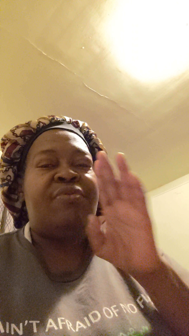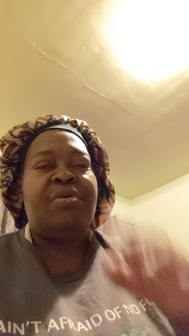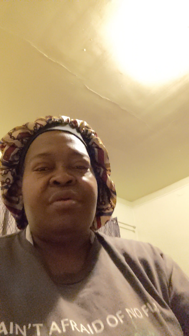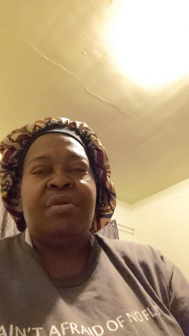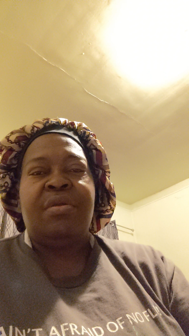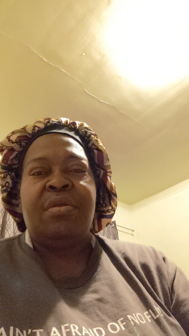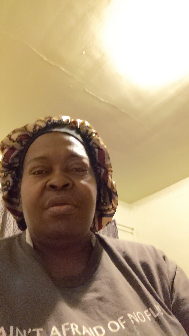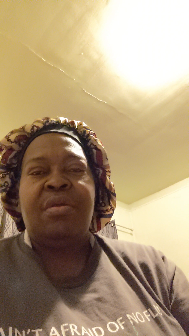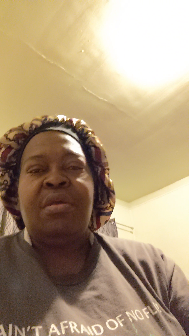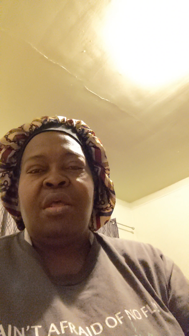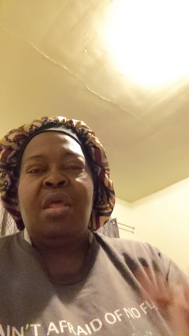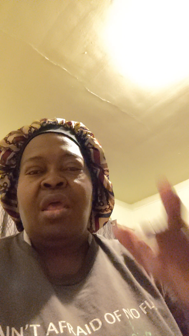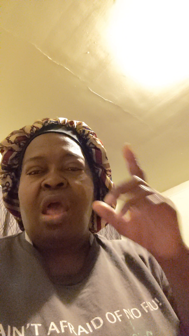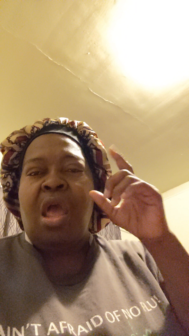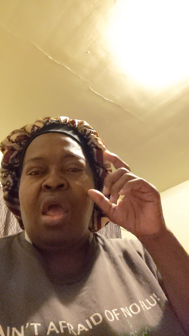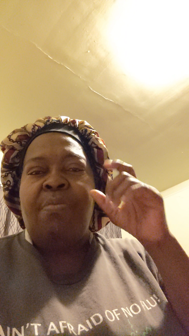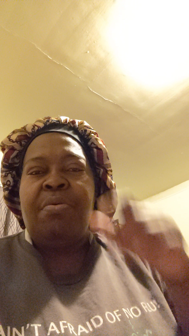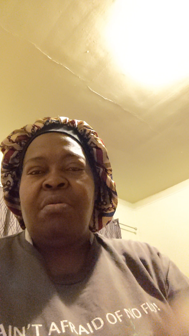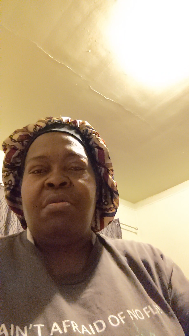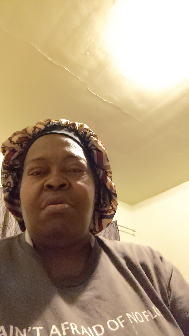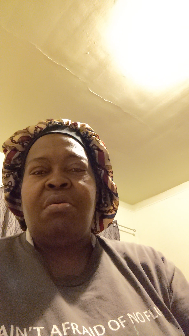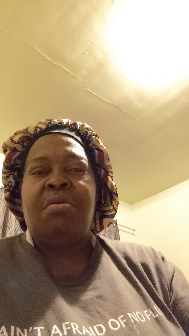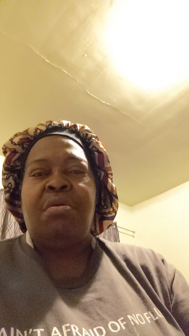camera